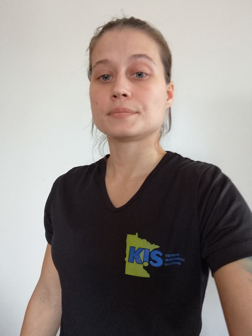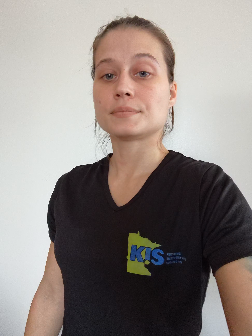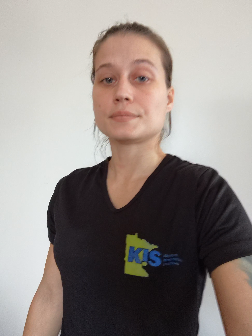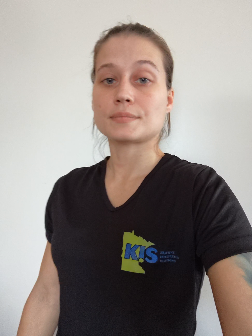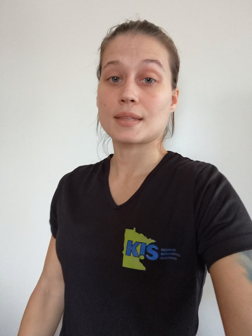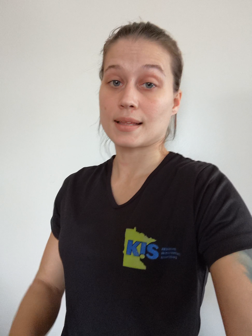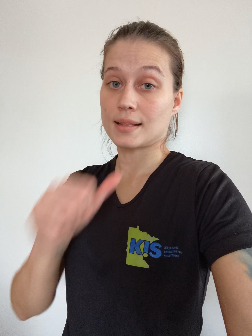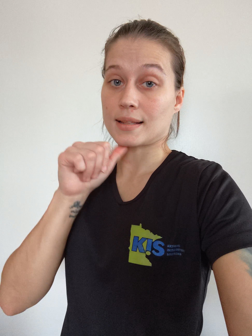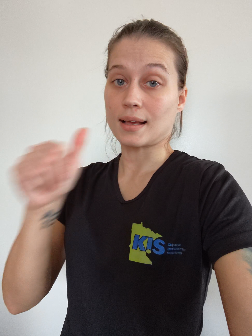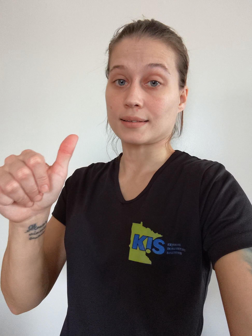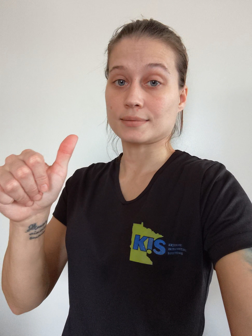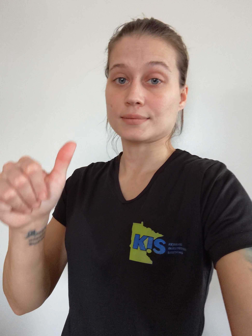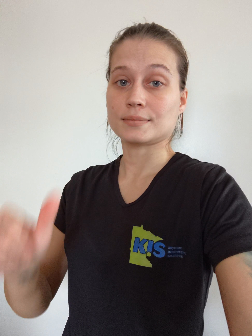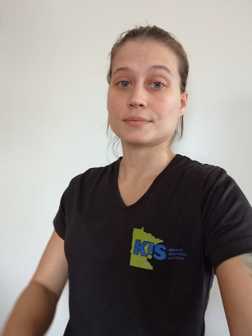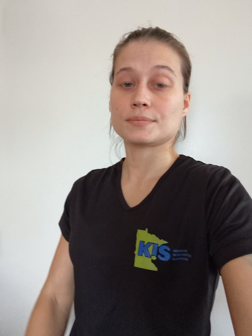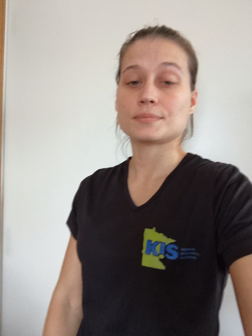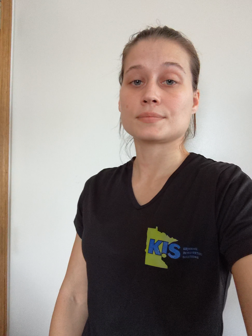not